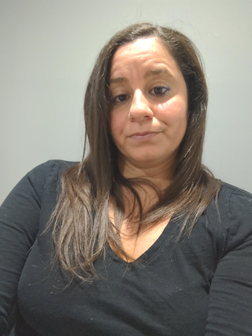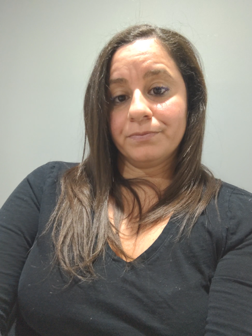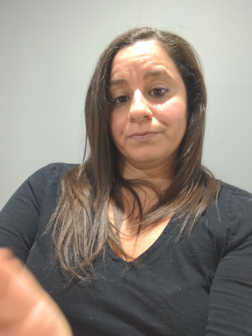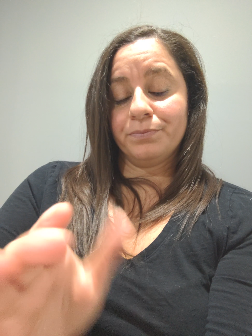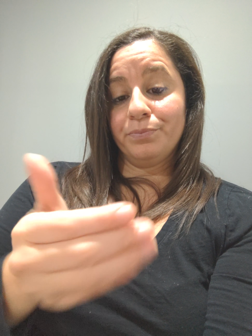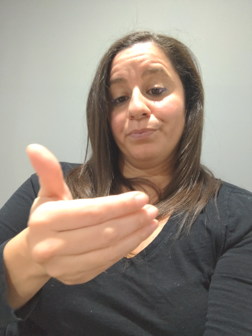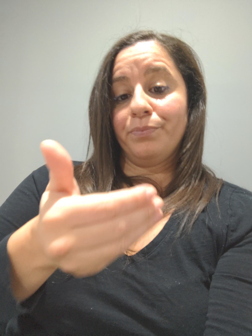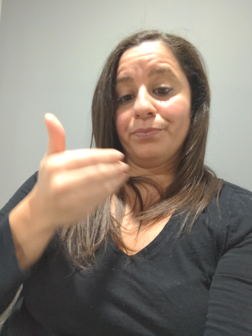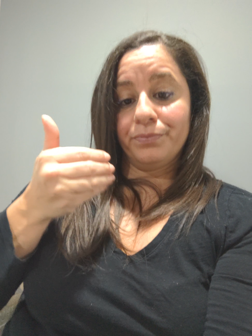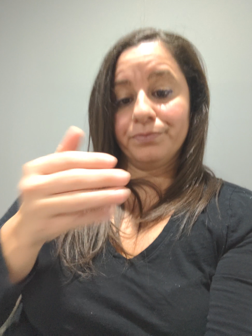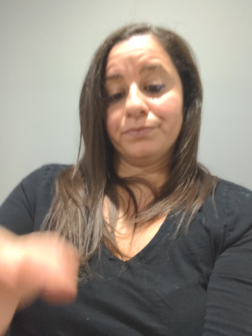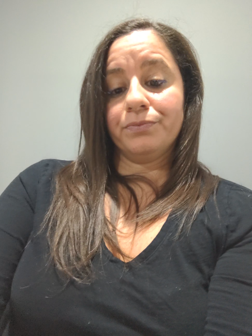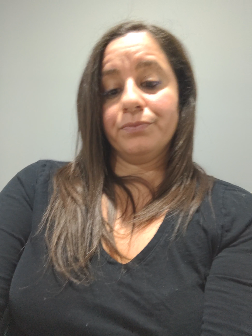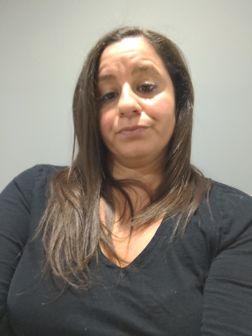before